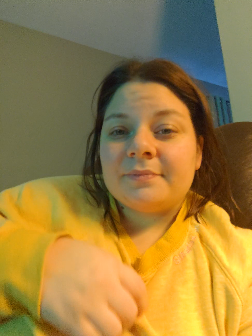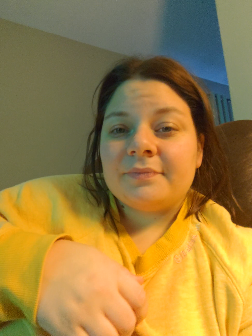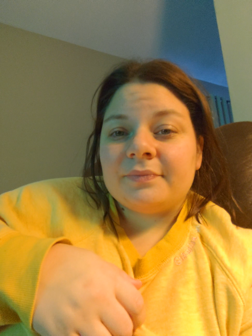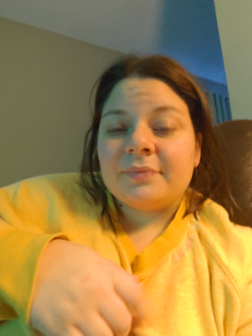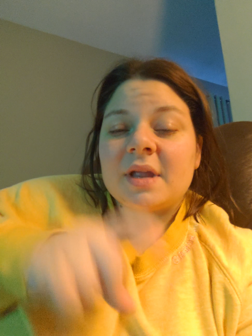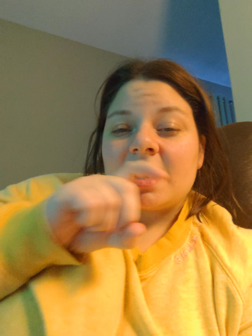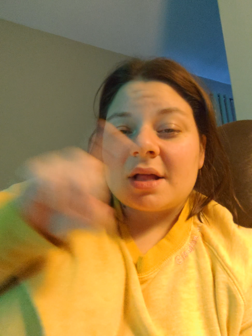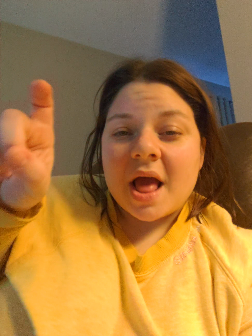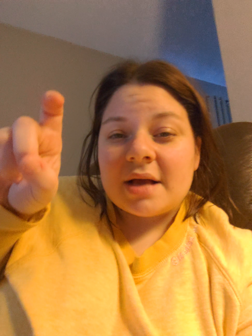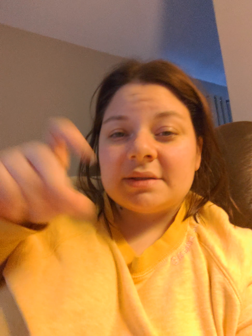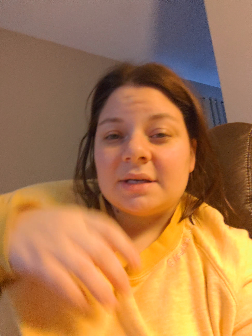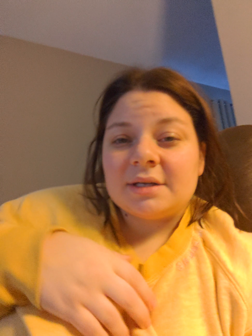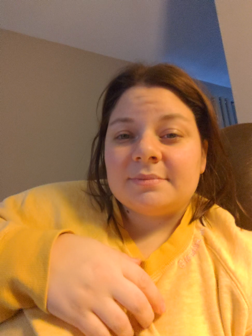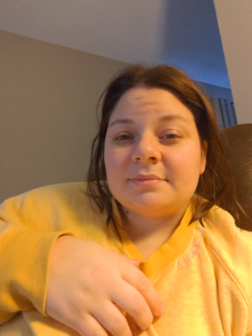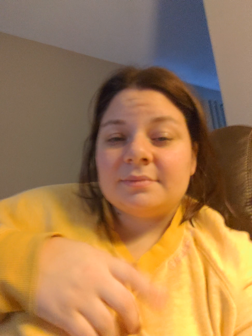closet